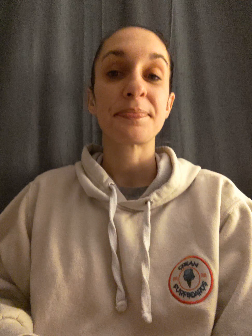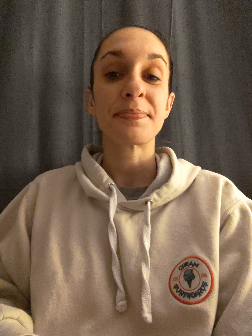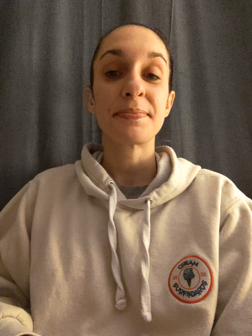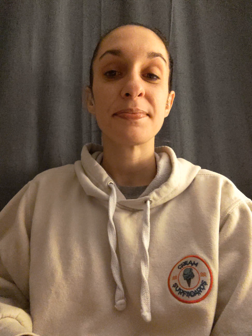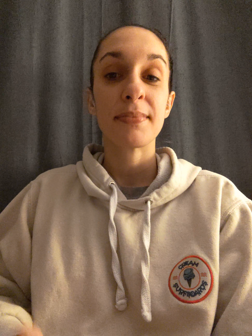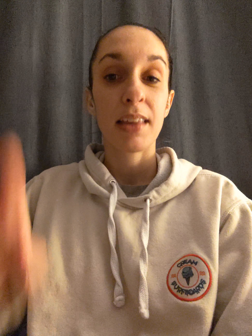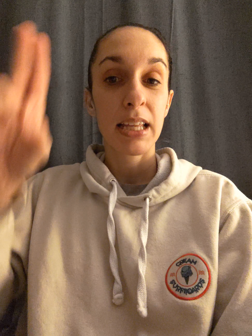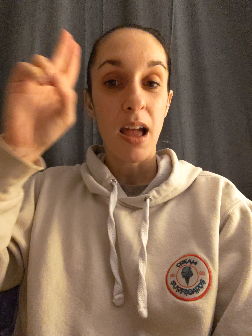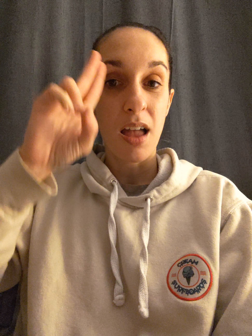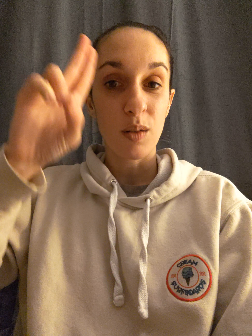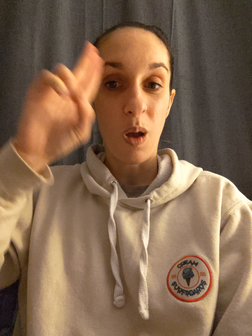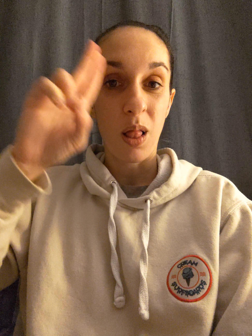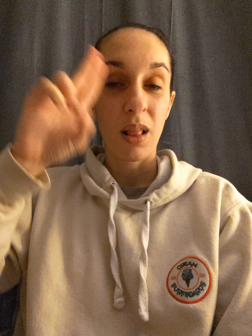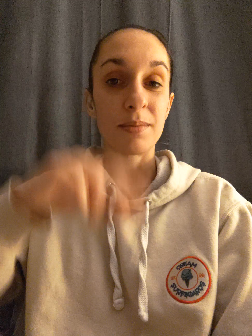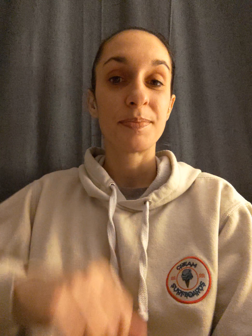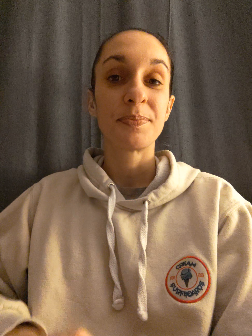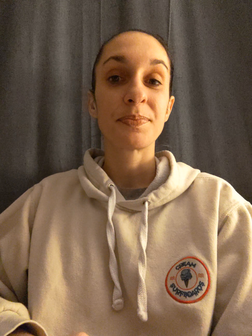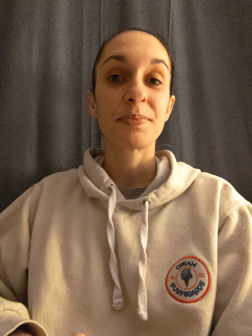uncle